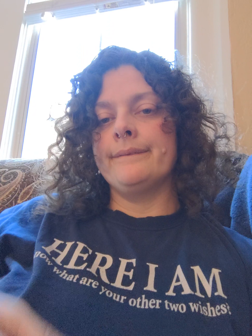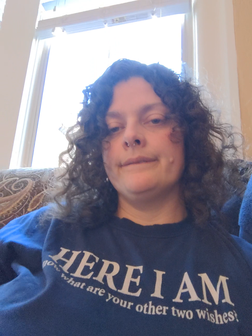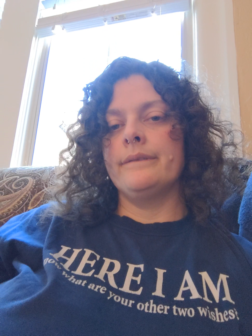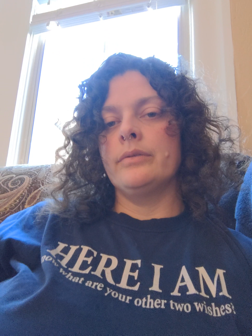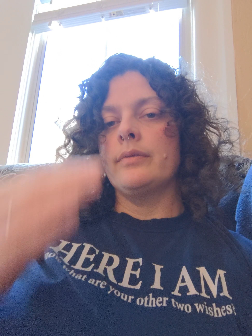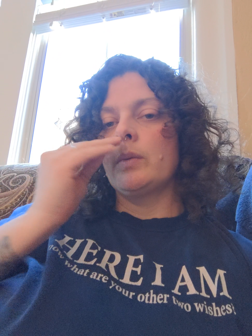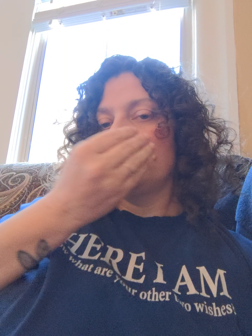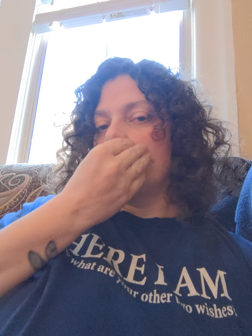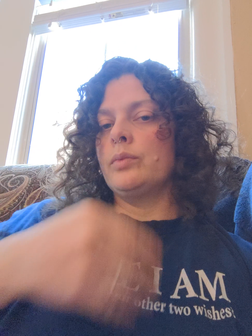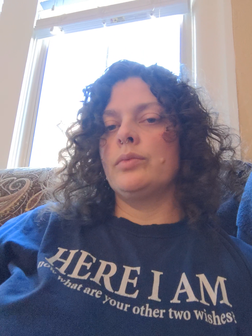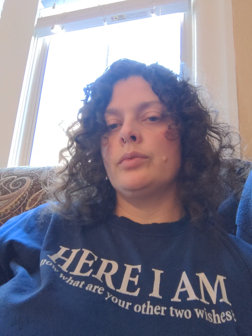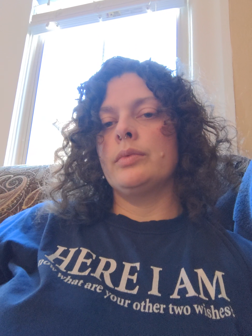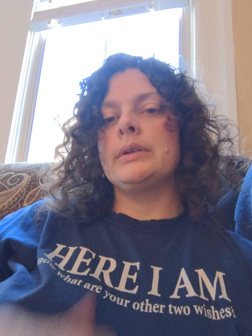flower